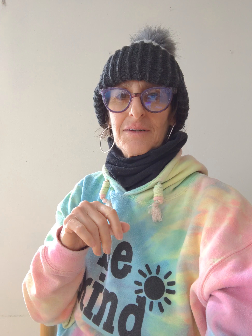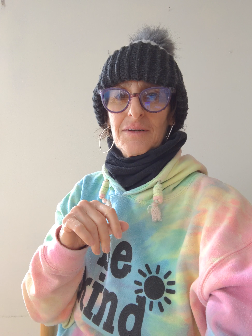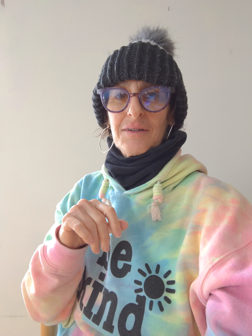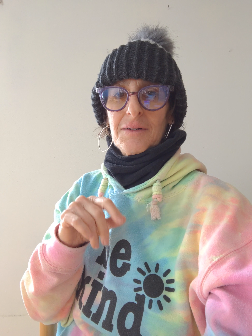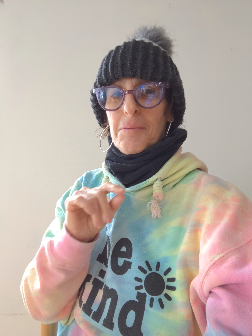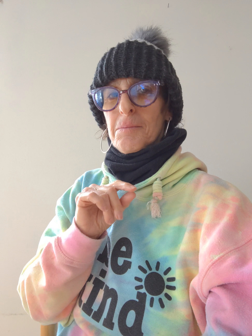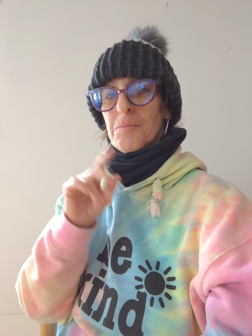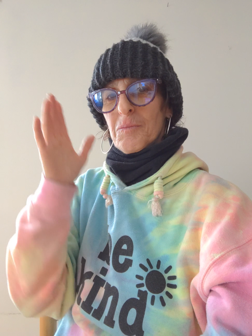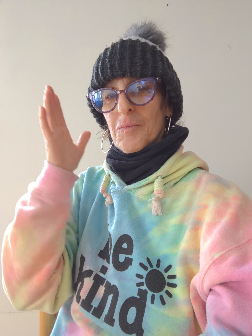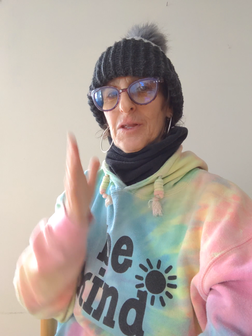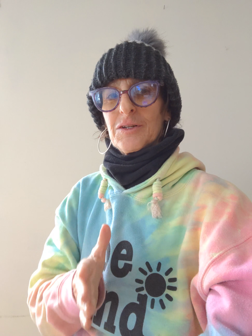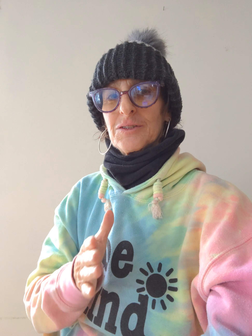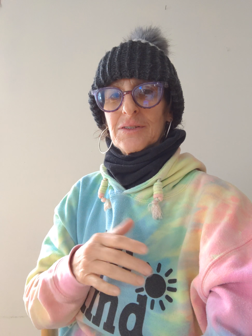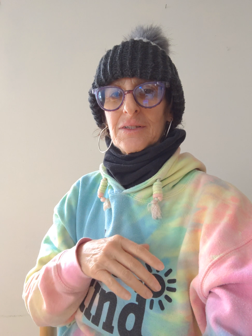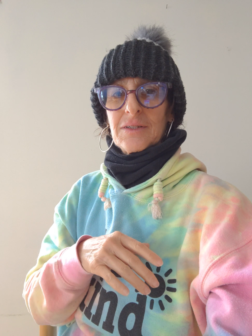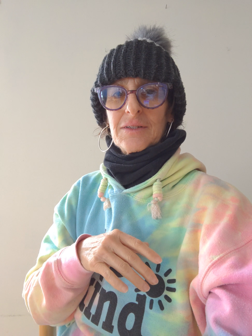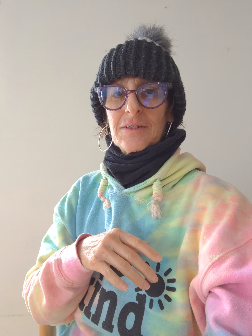person